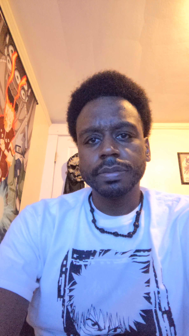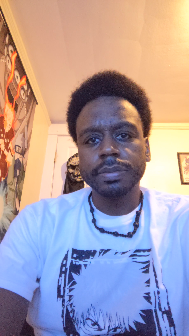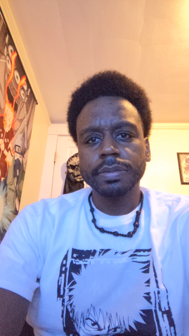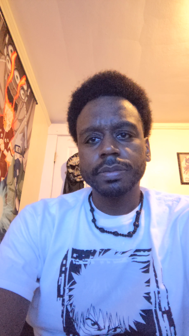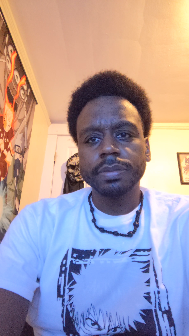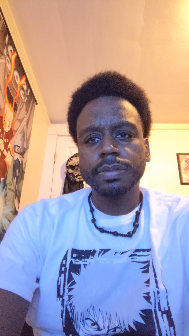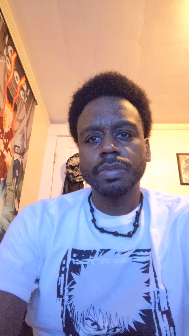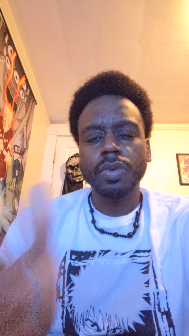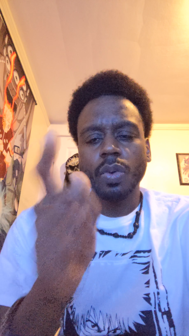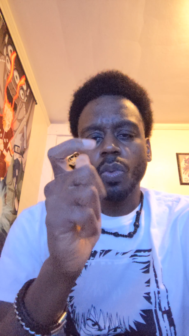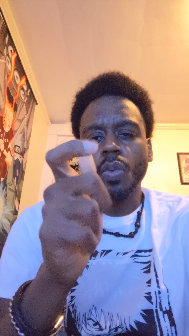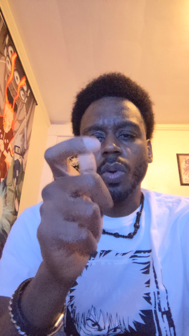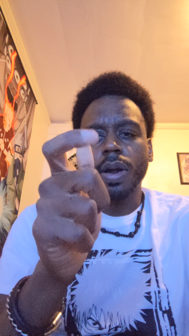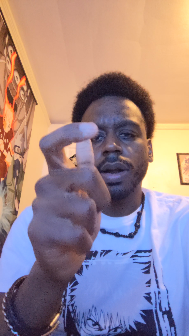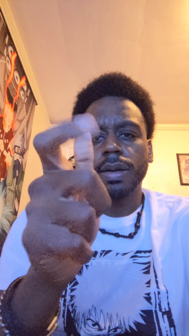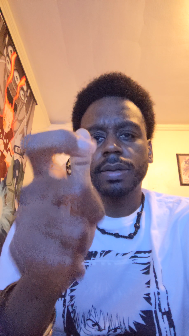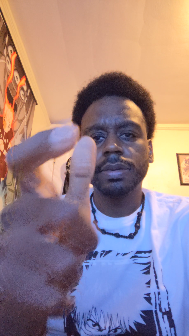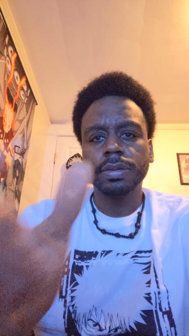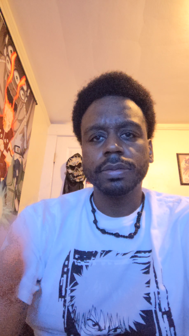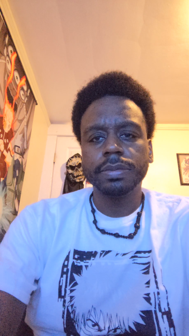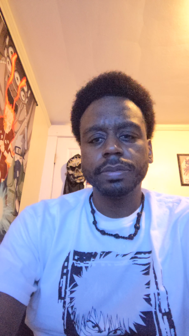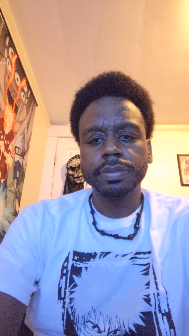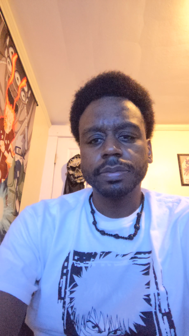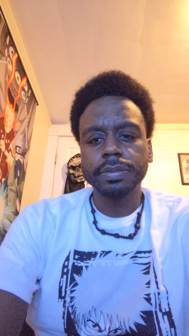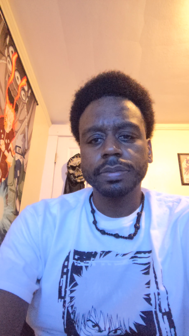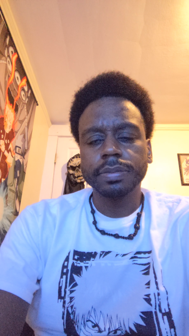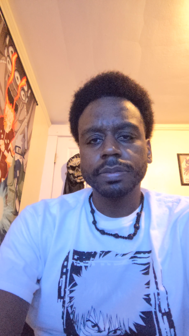run